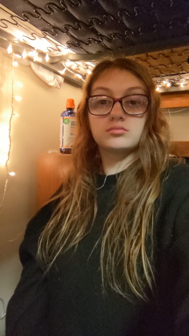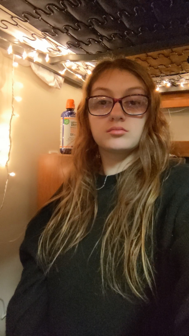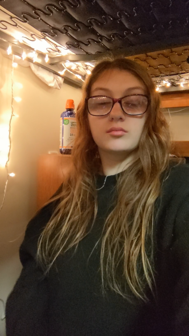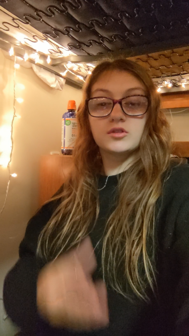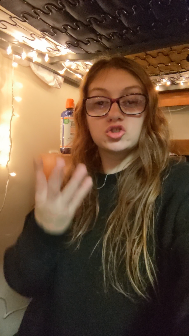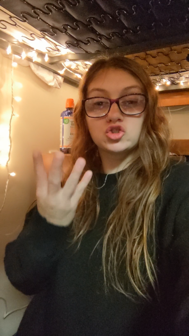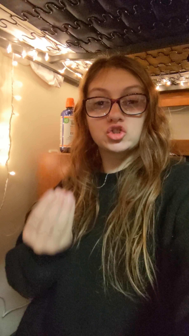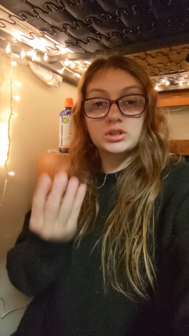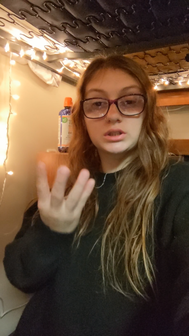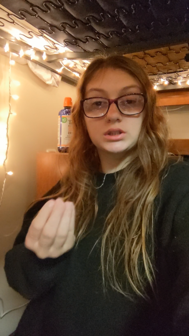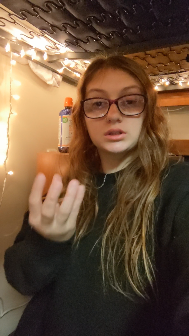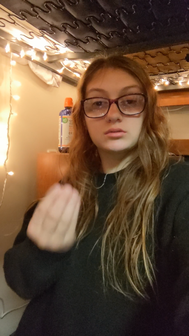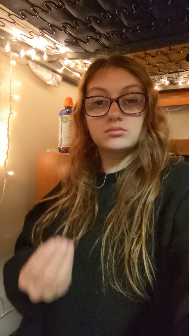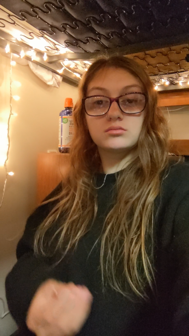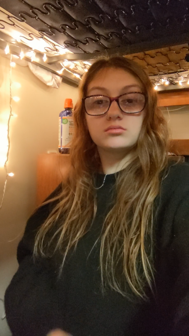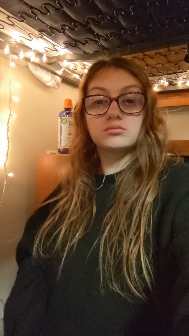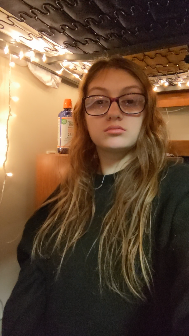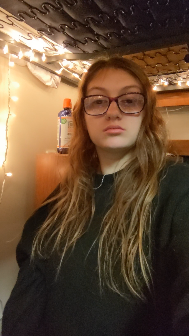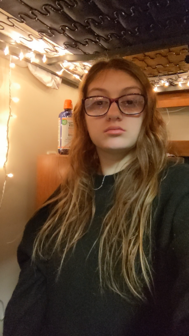gentle